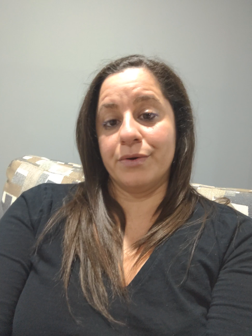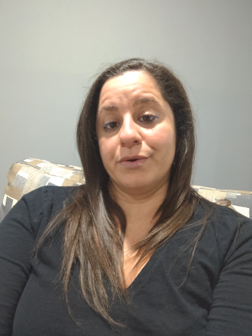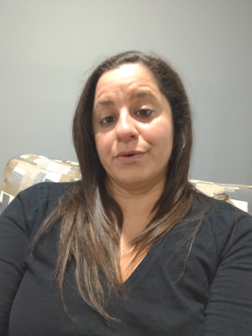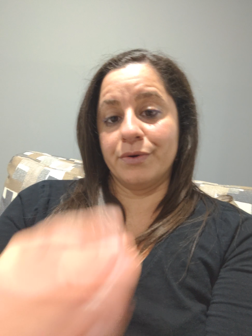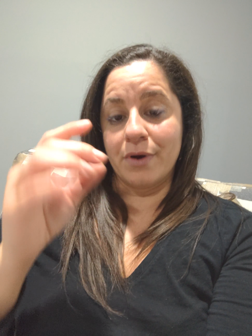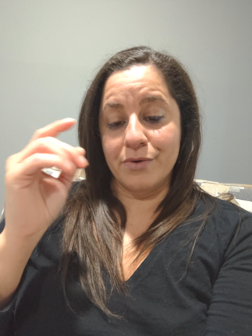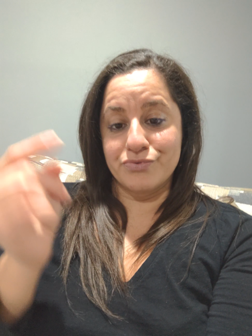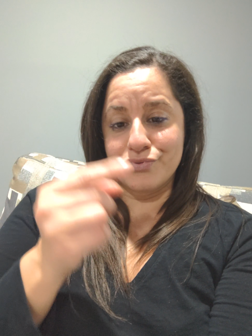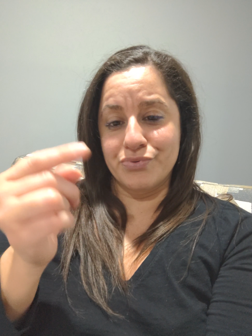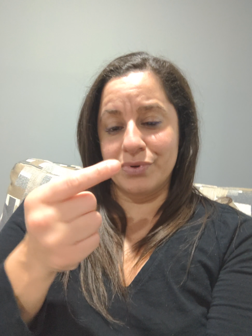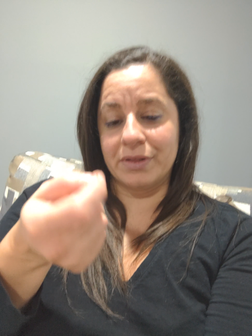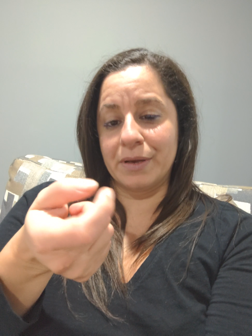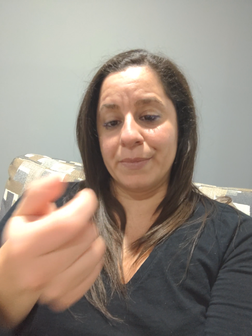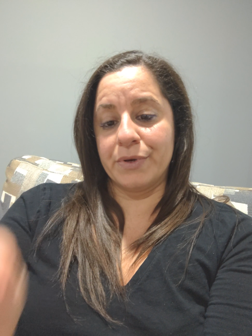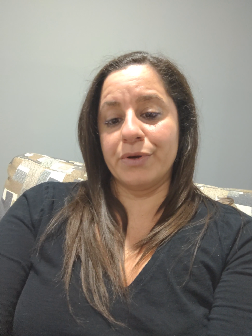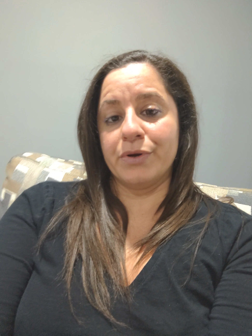owie